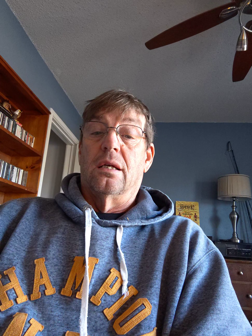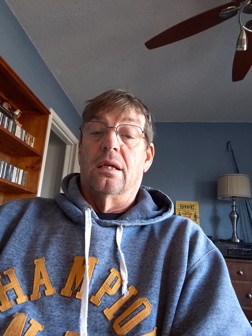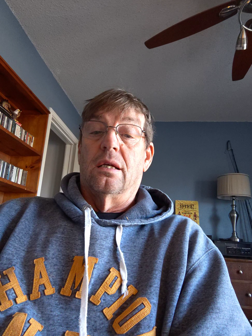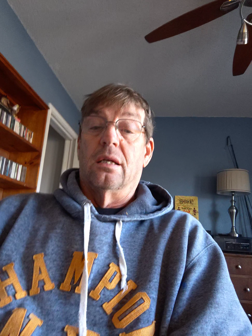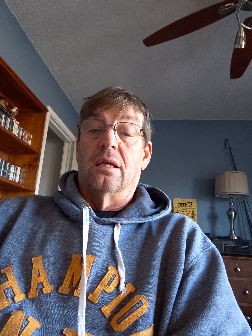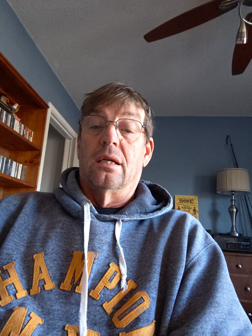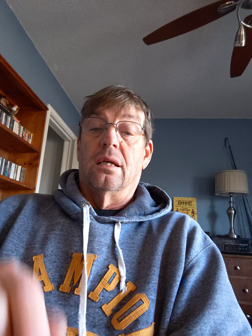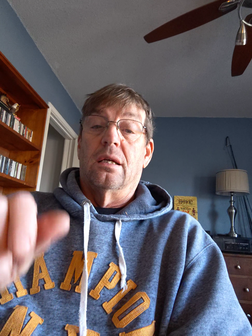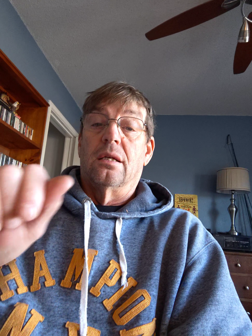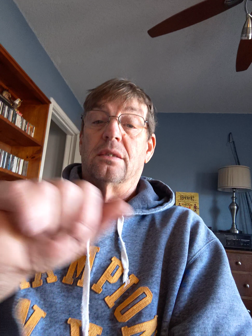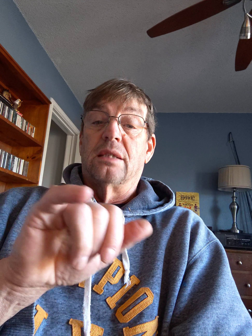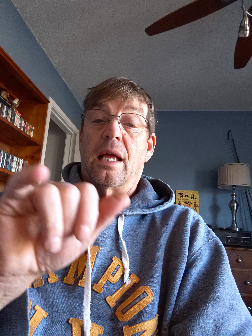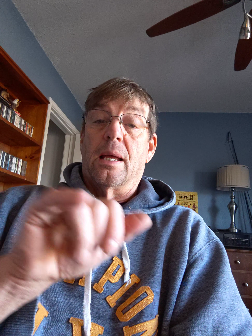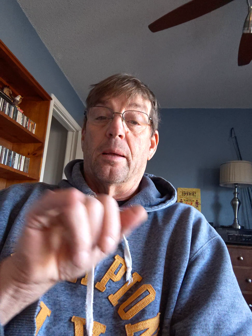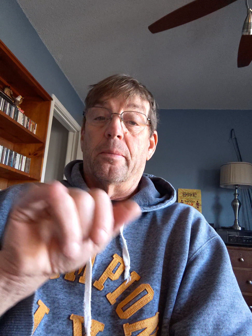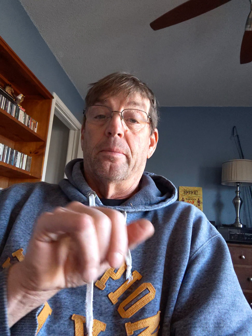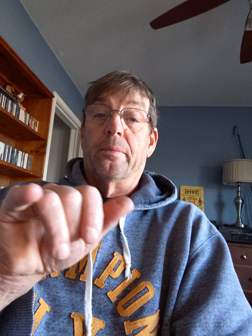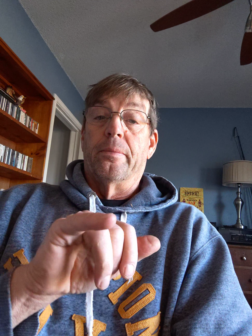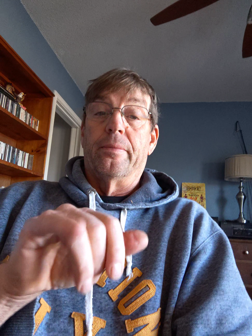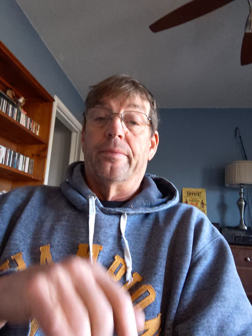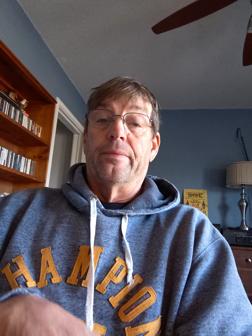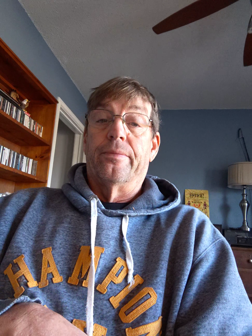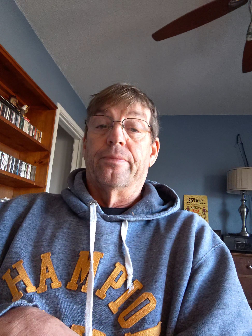same